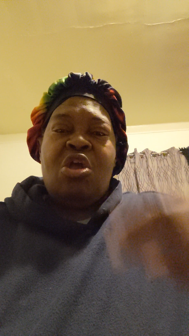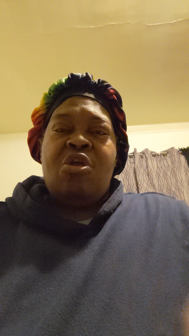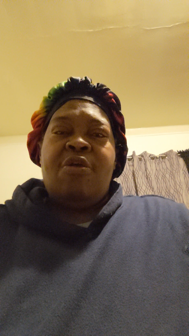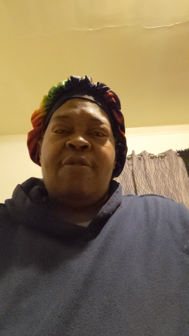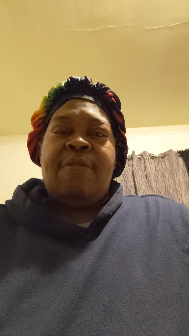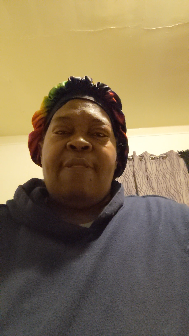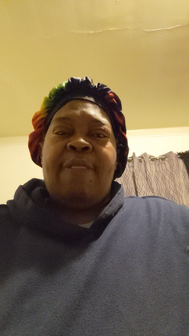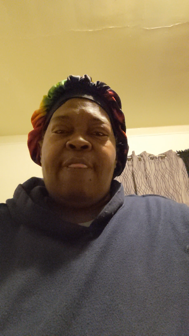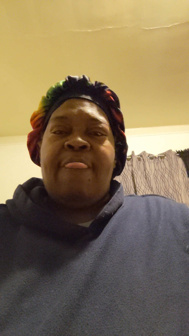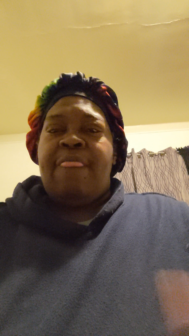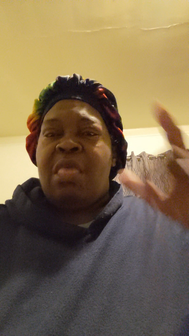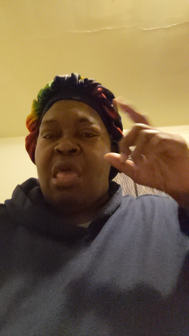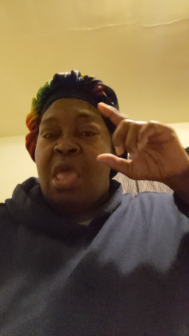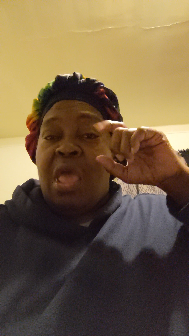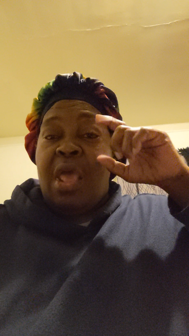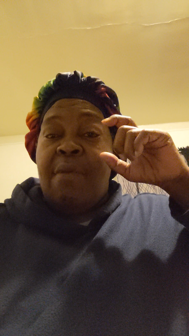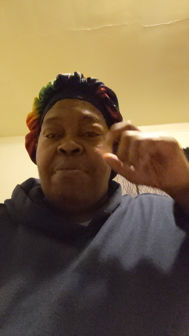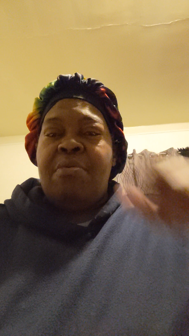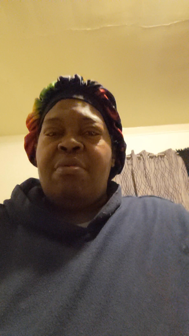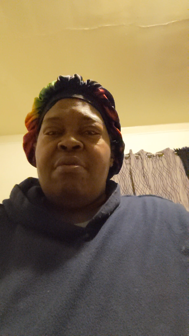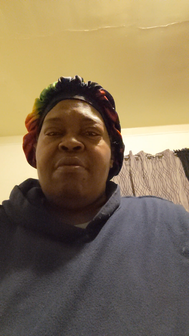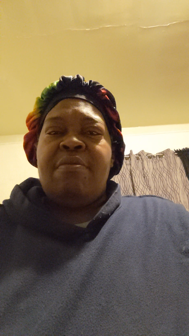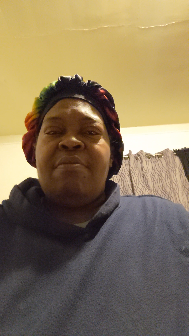camera